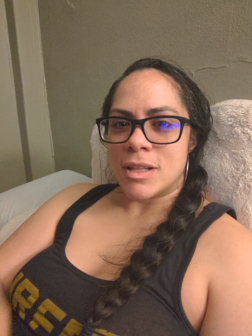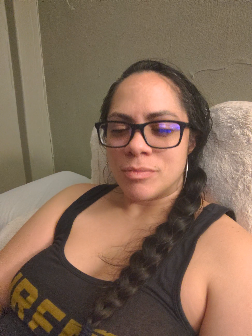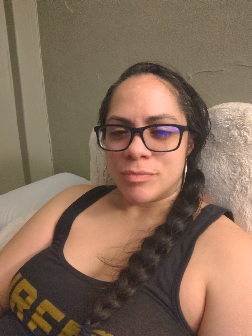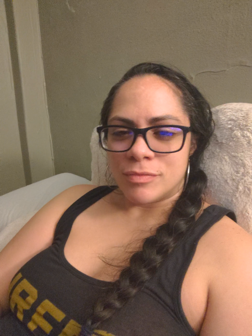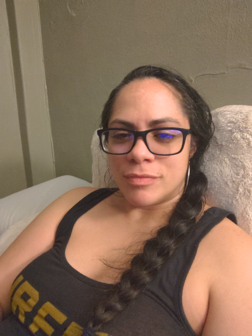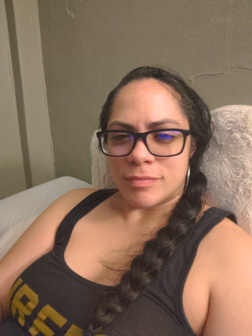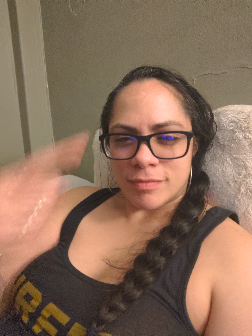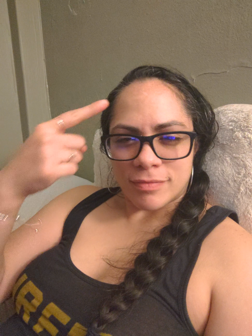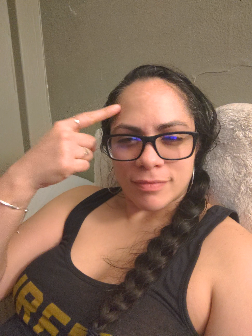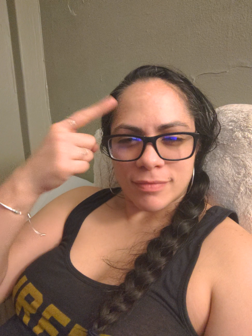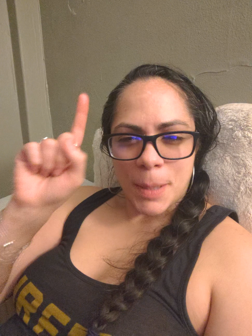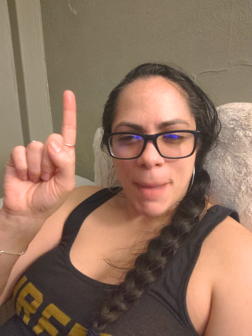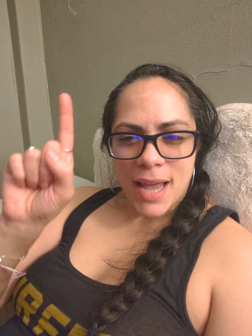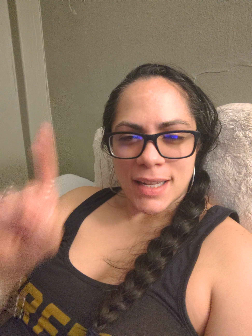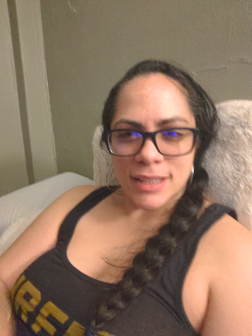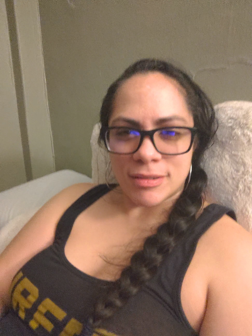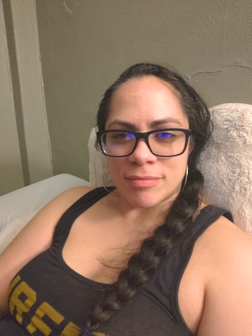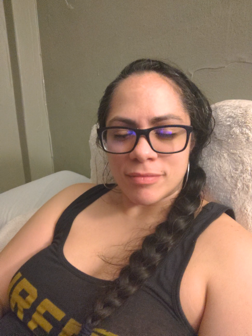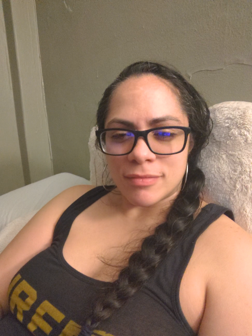penny